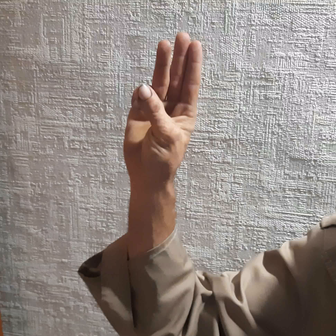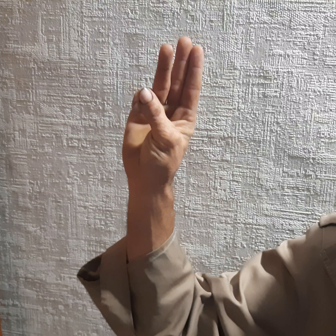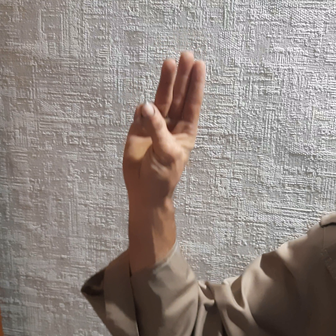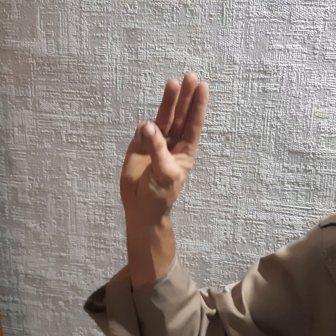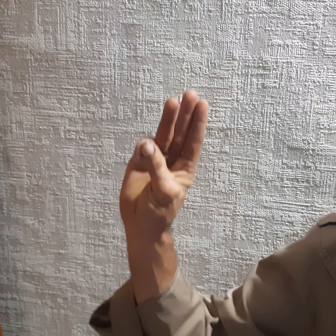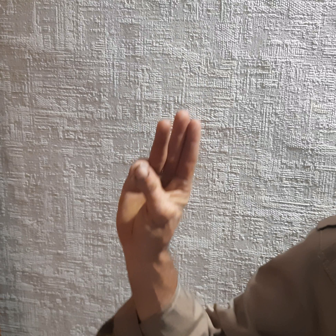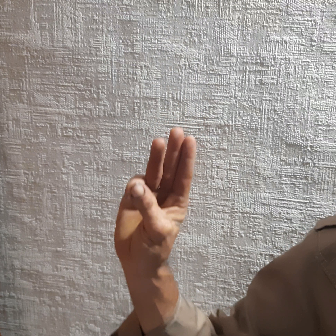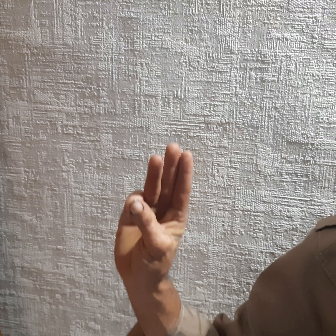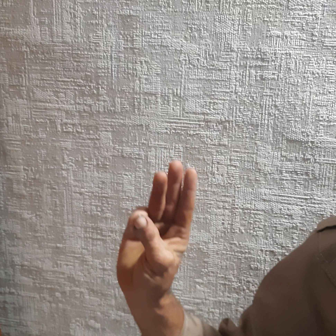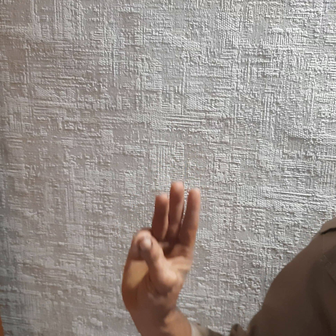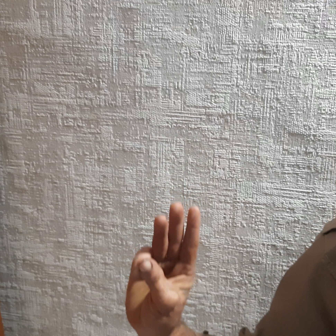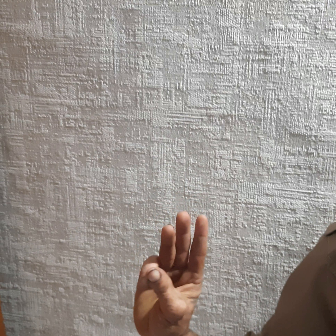Щ